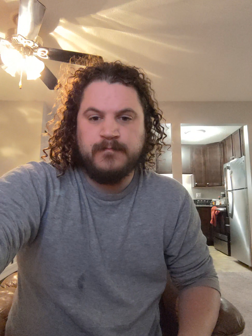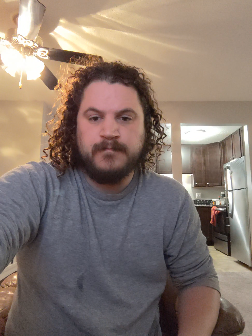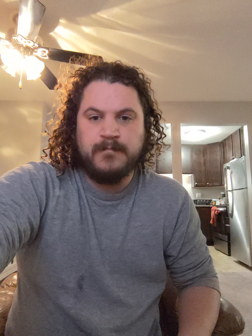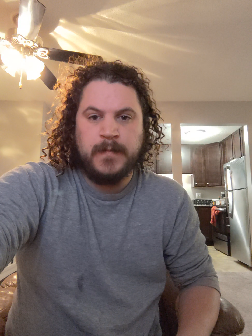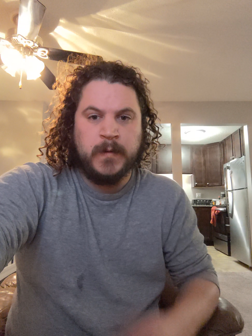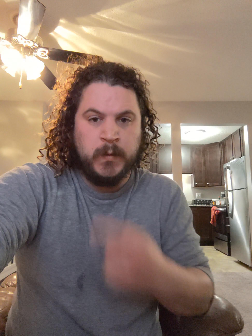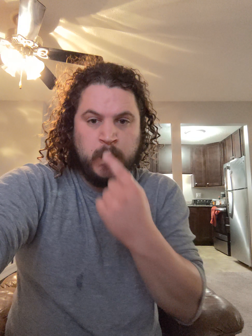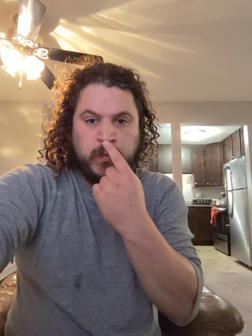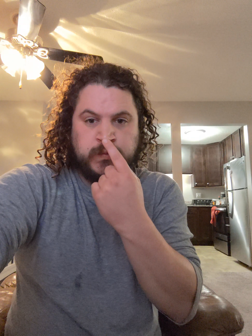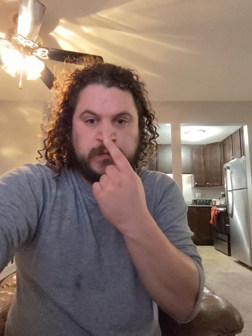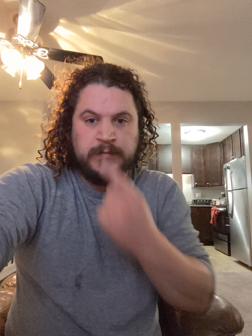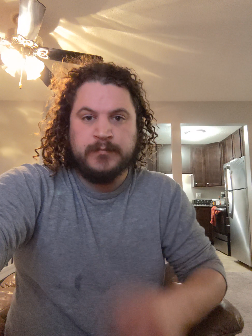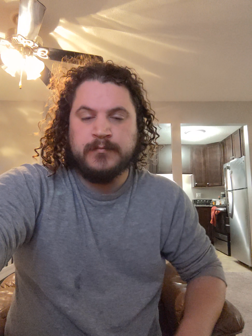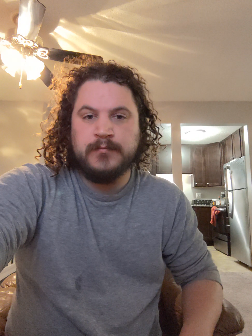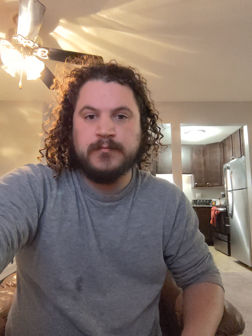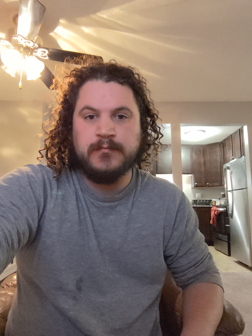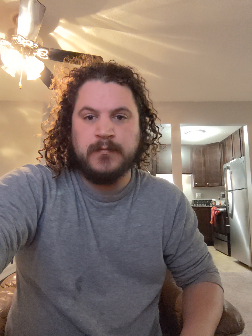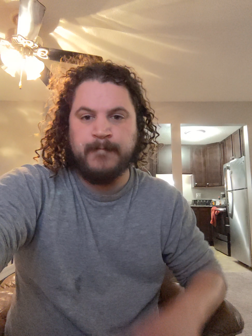nose